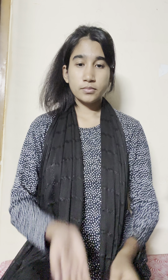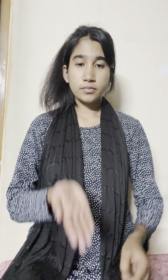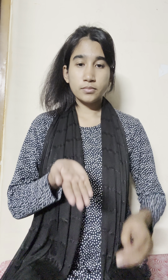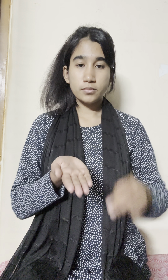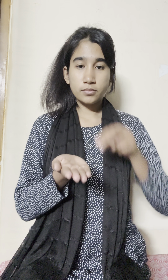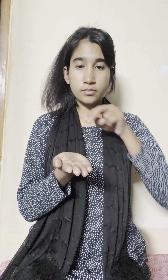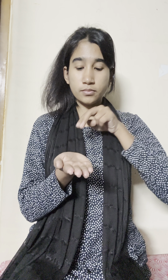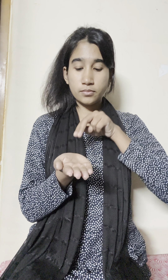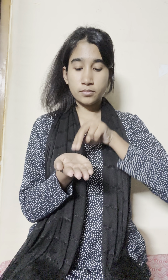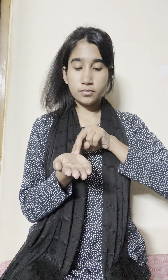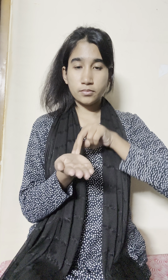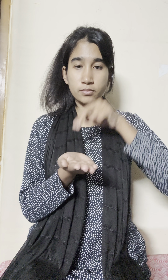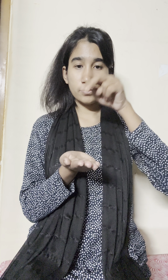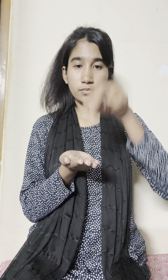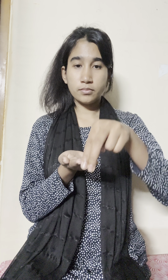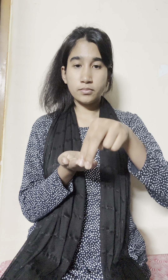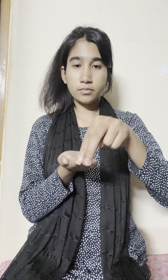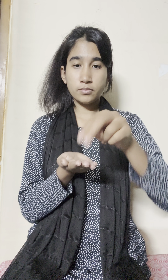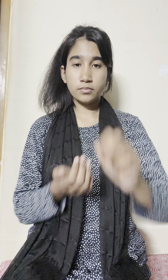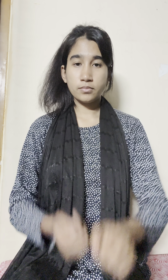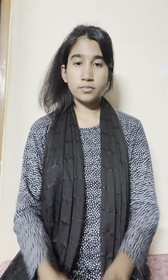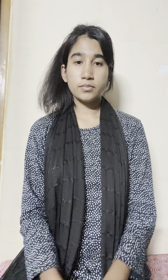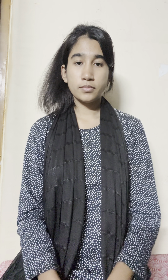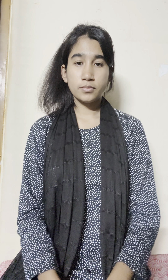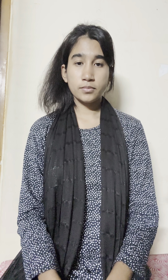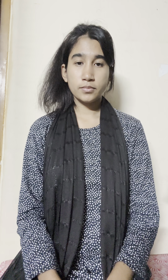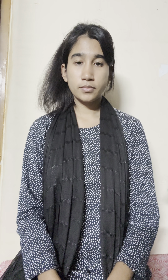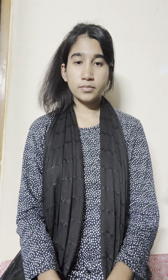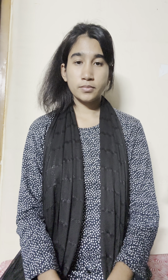লাফ দেয়া